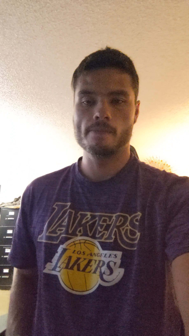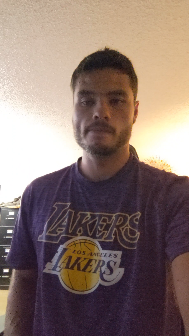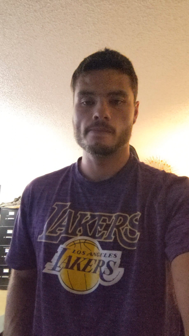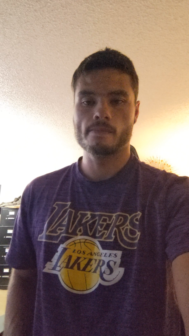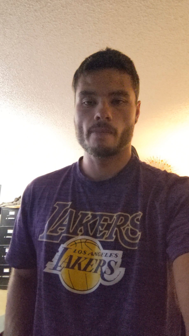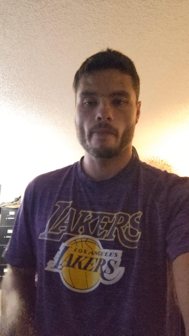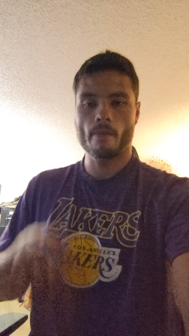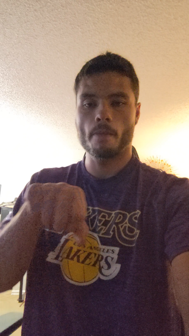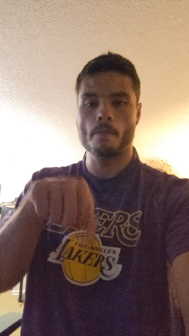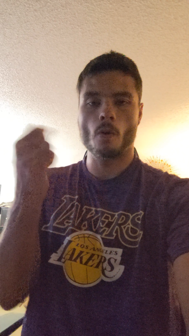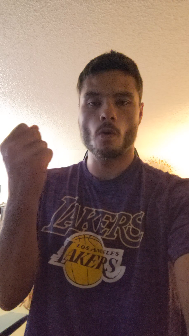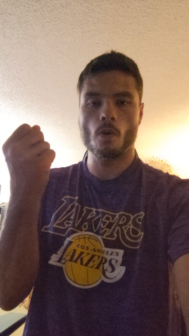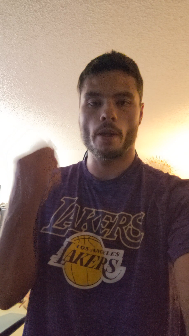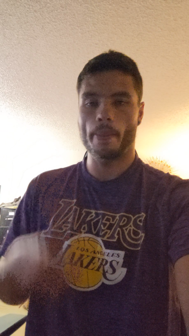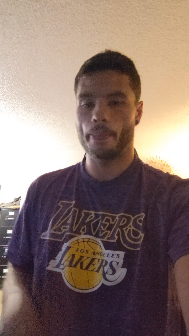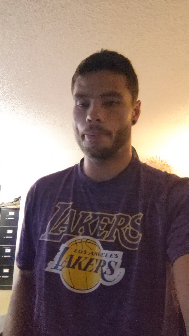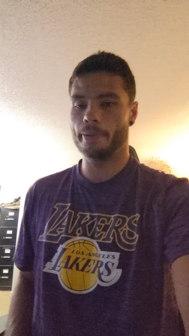broken